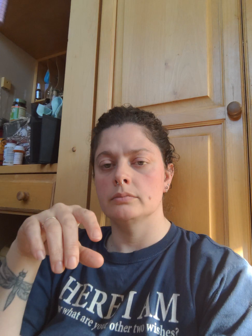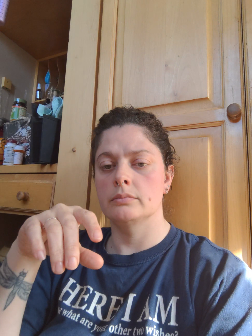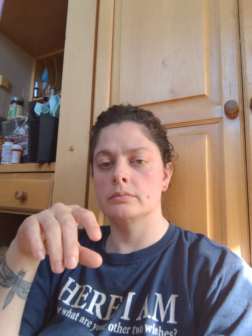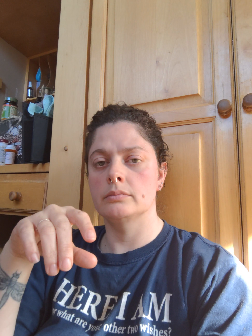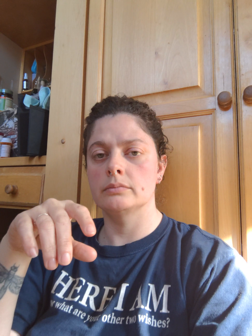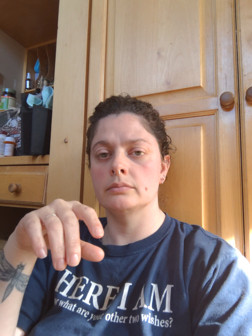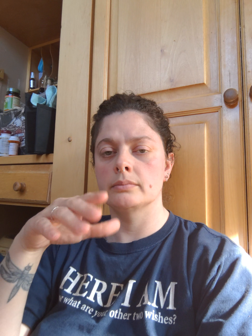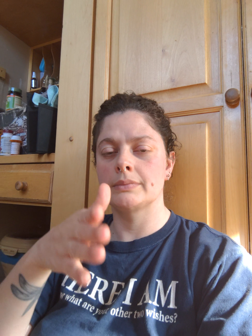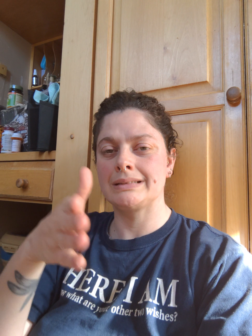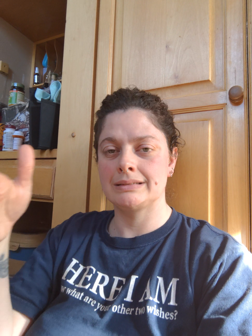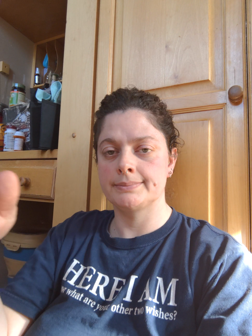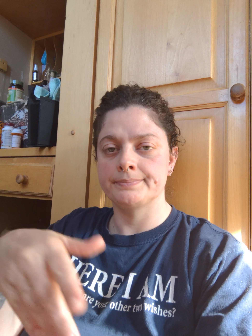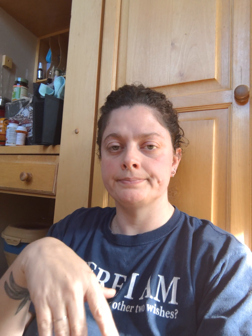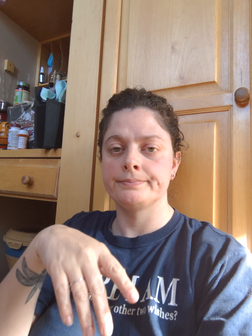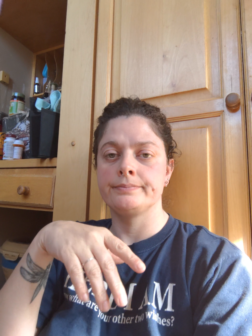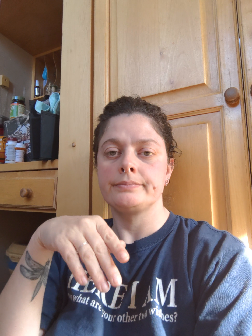beside